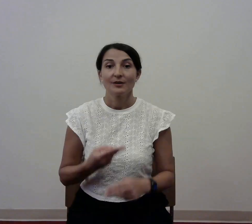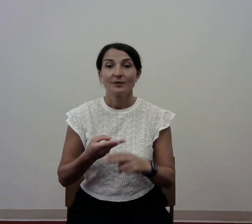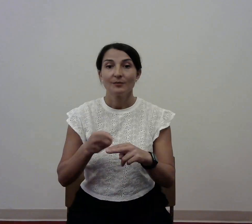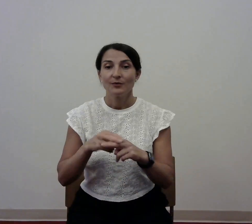bu